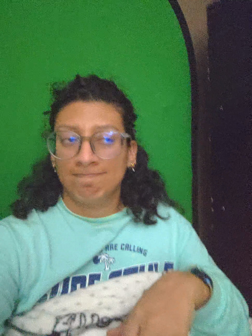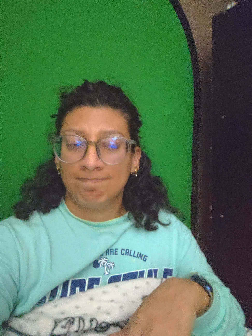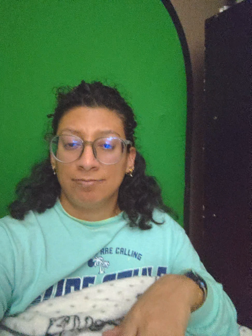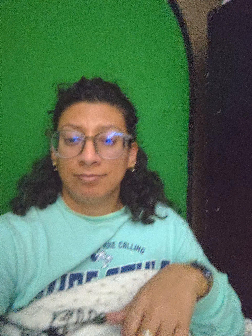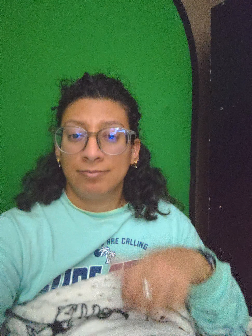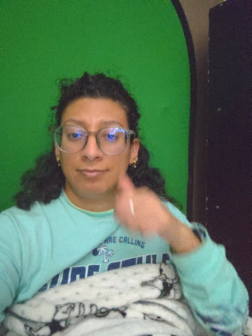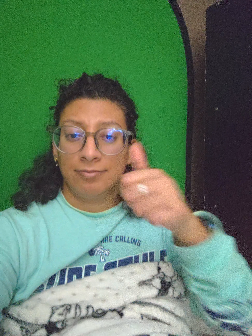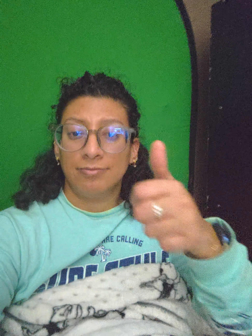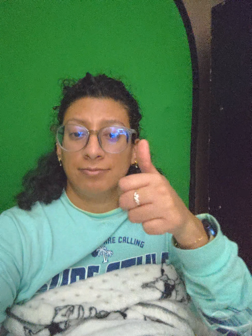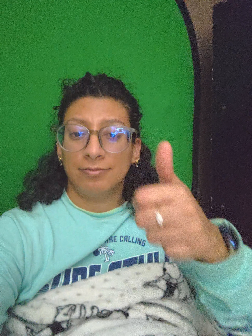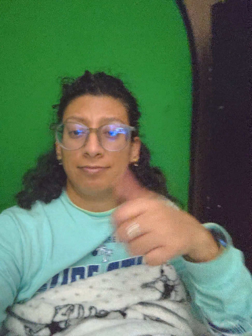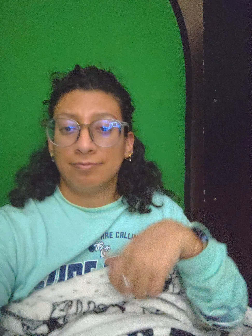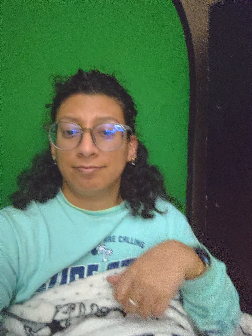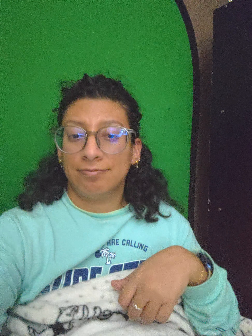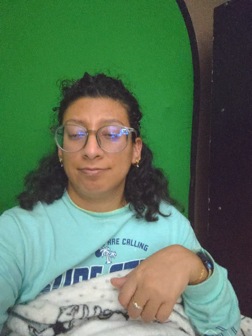yourself